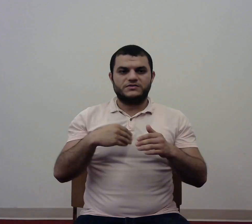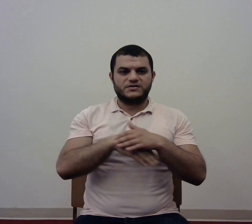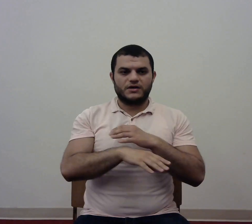getmək